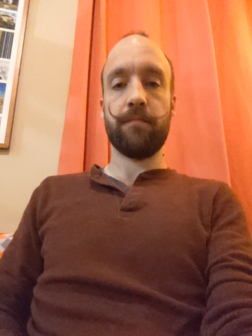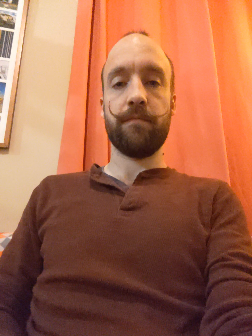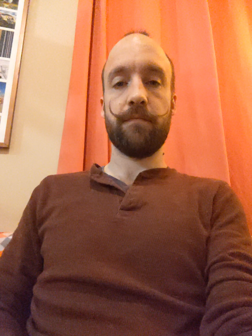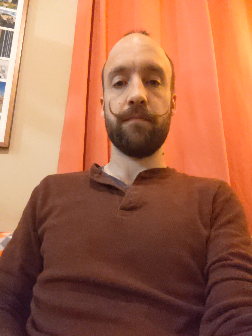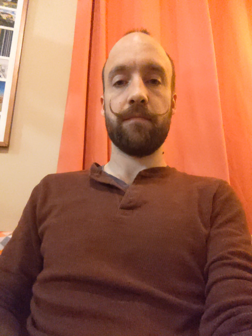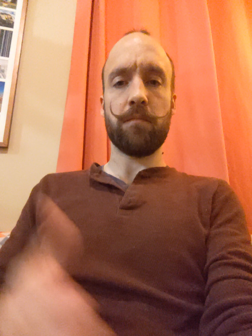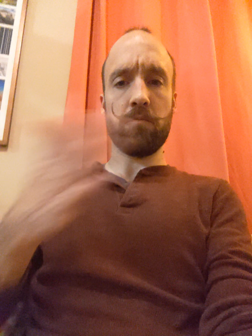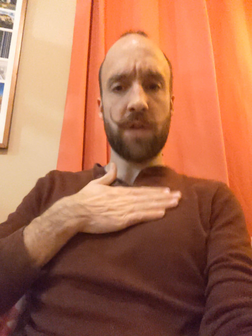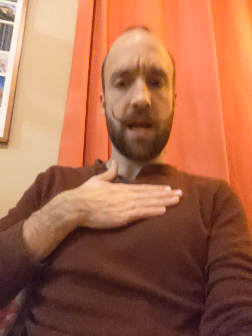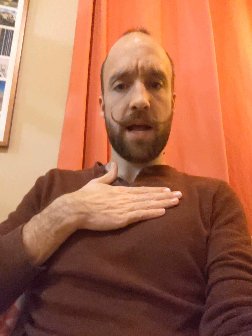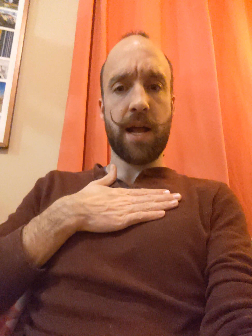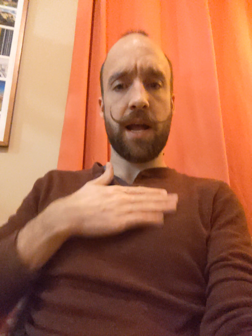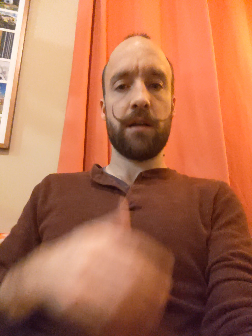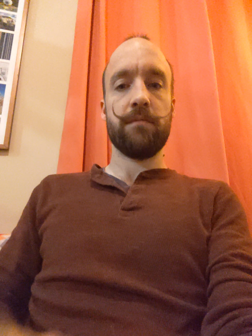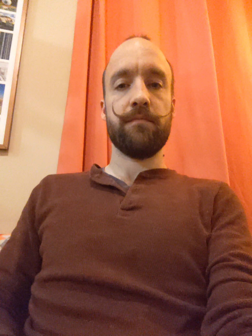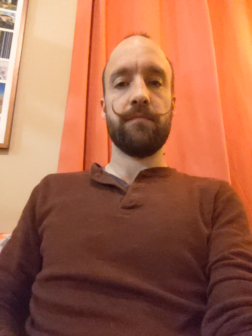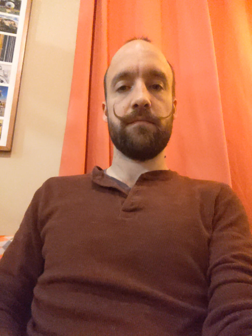my